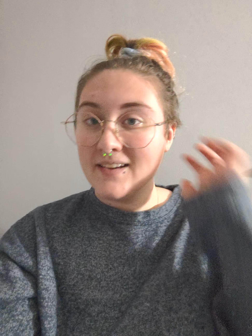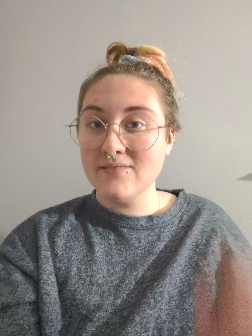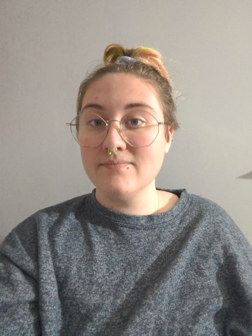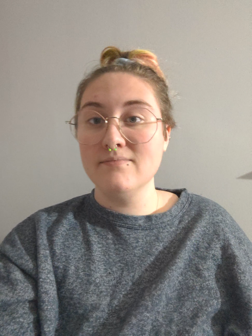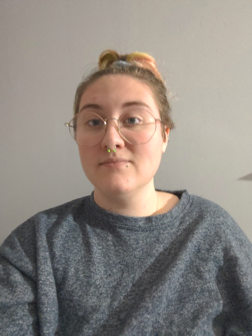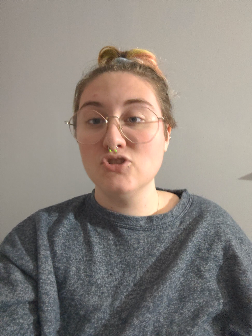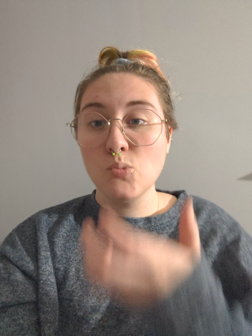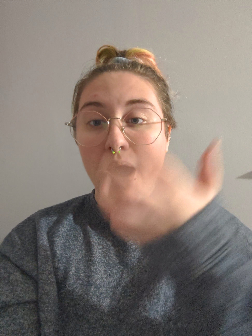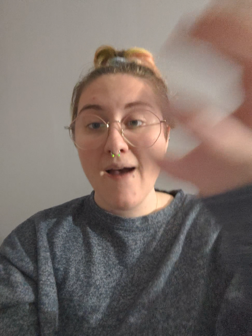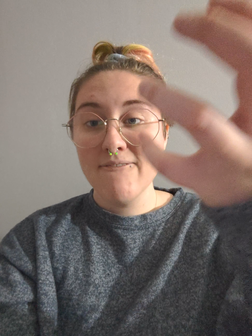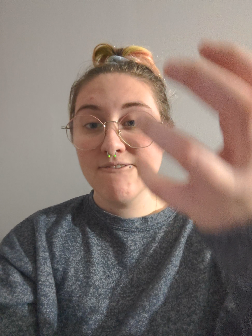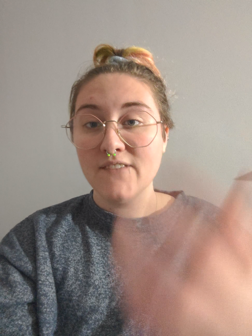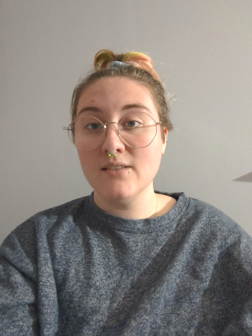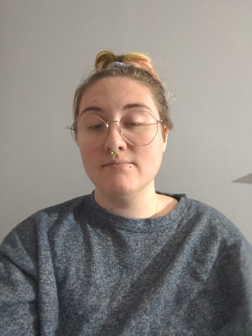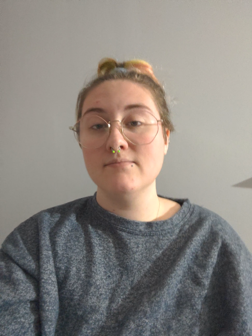giraffe